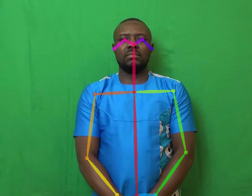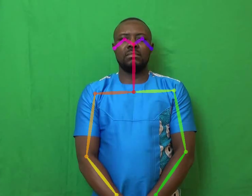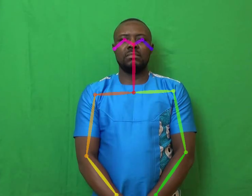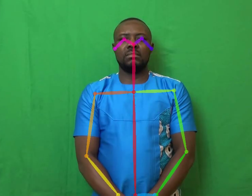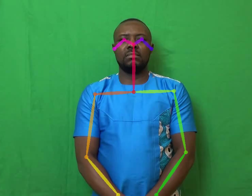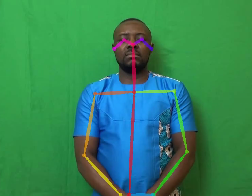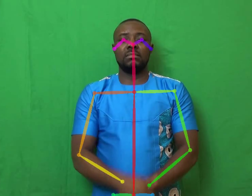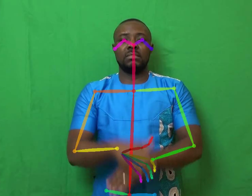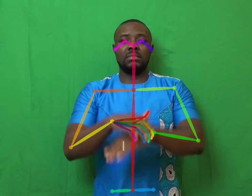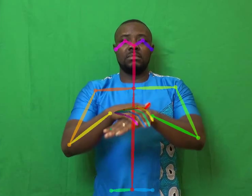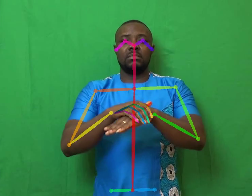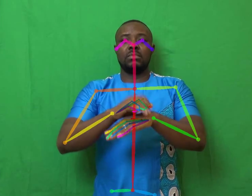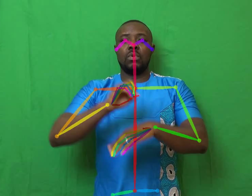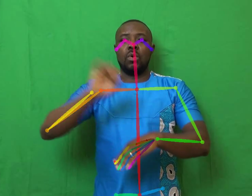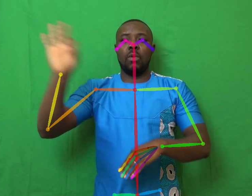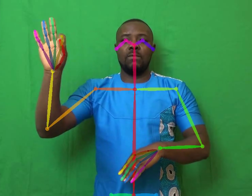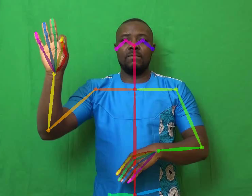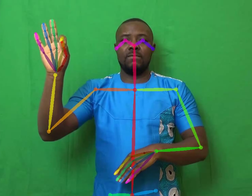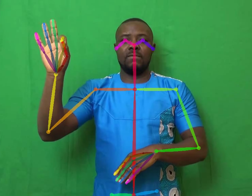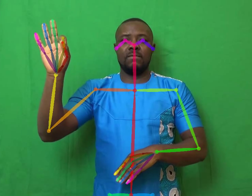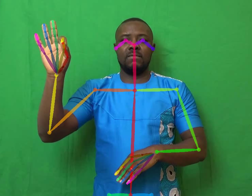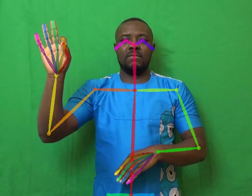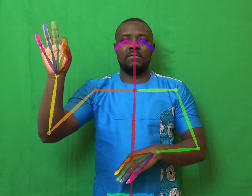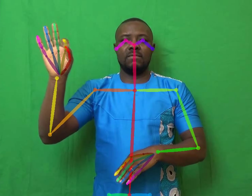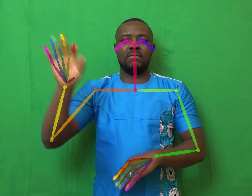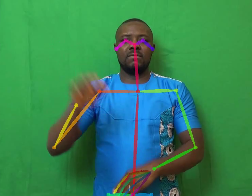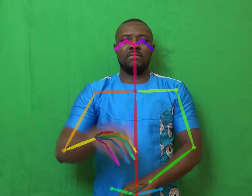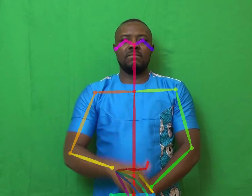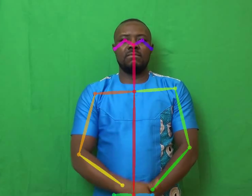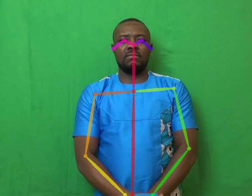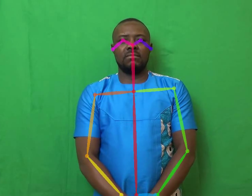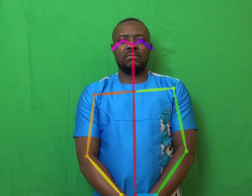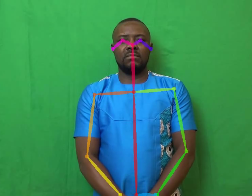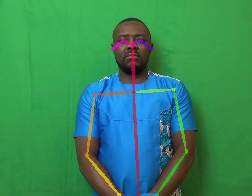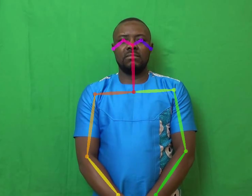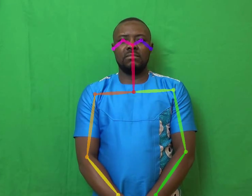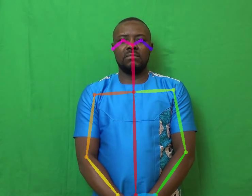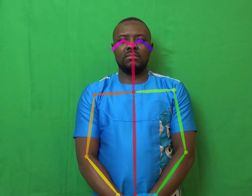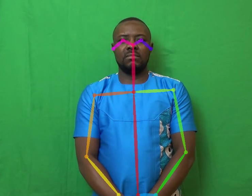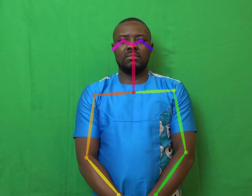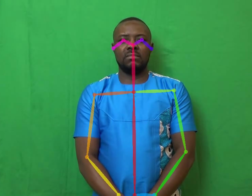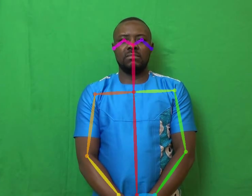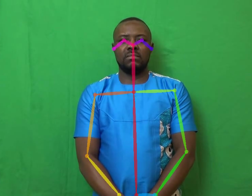off